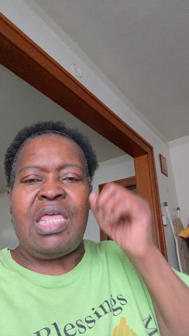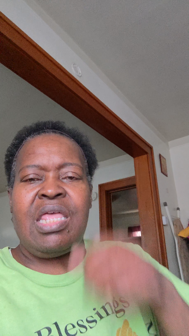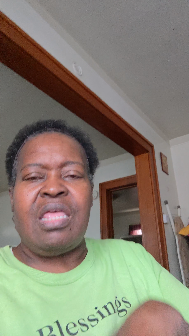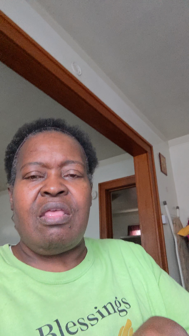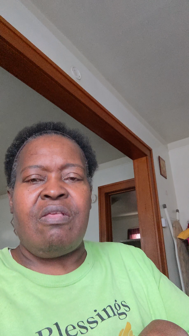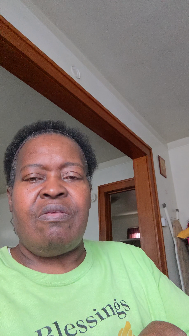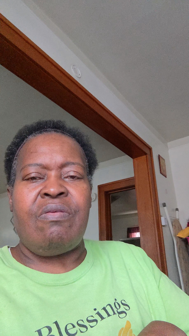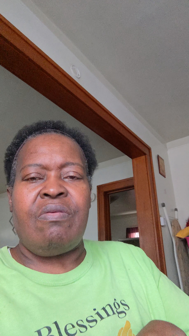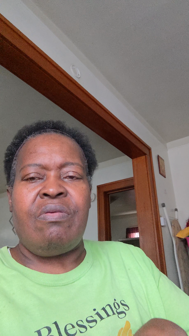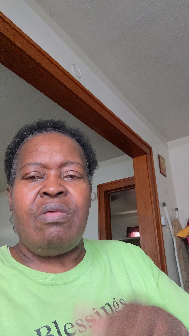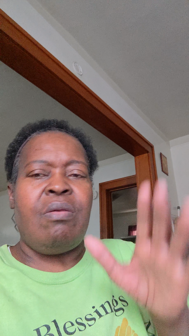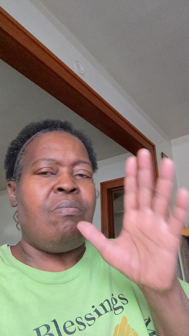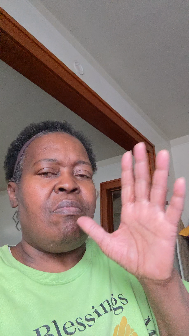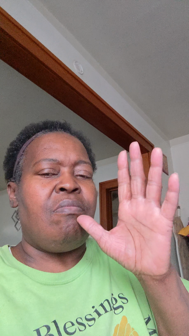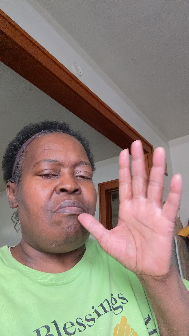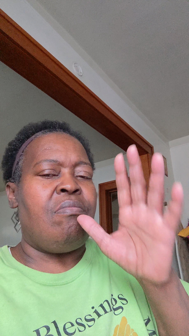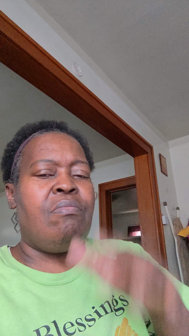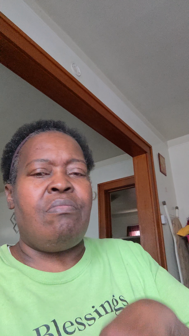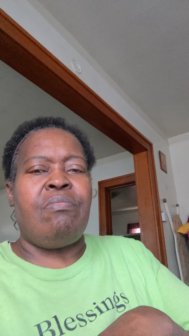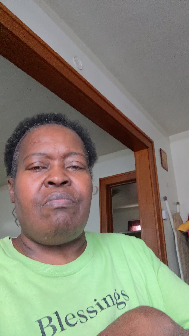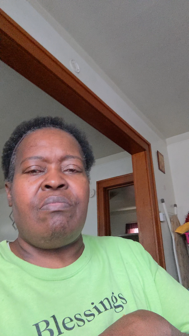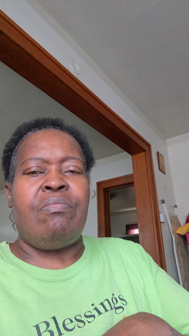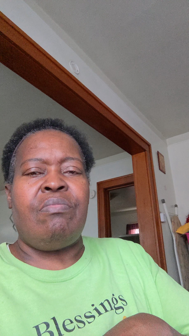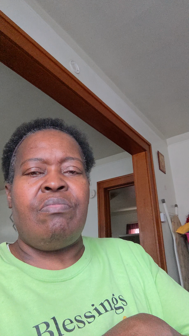mommy